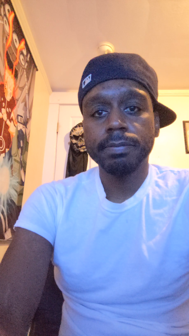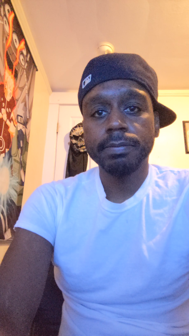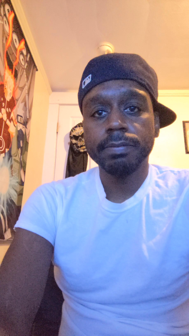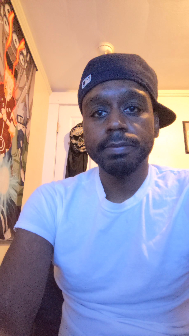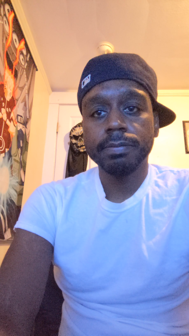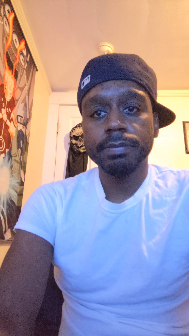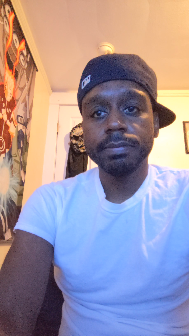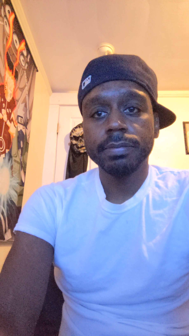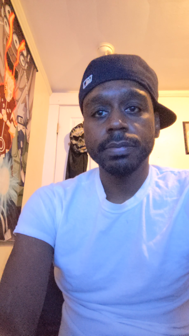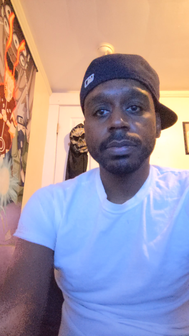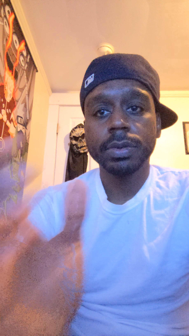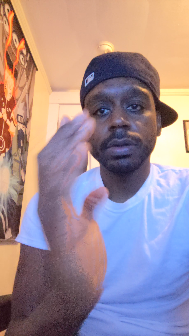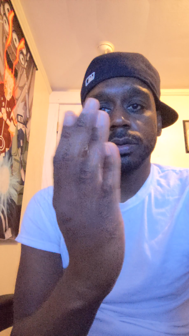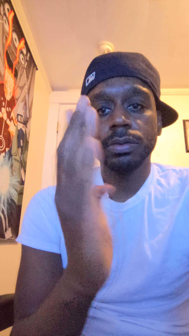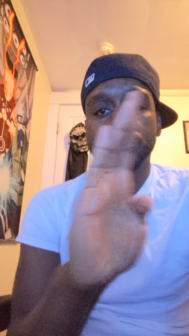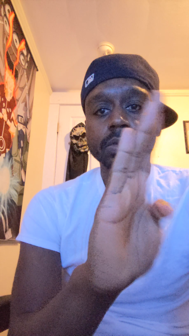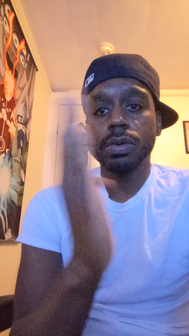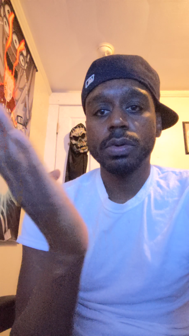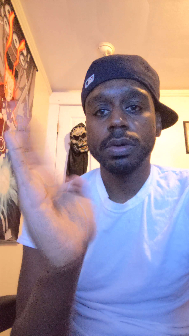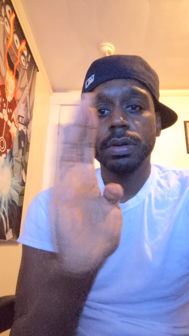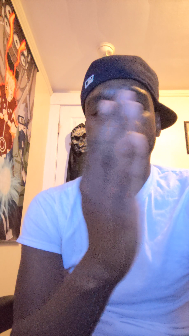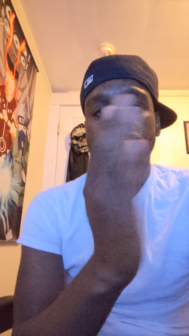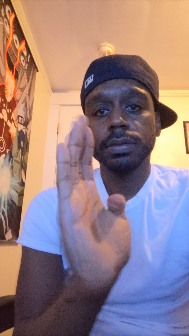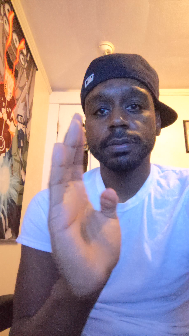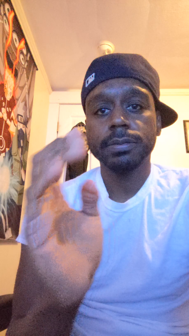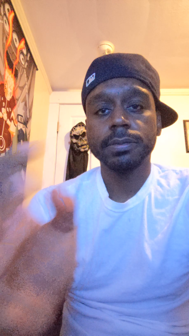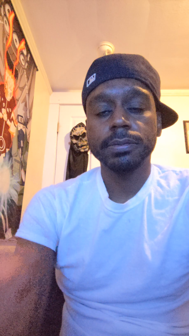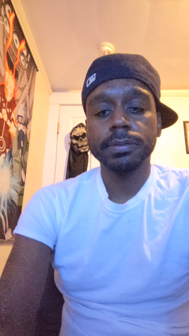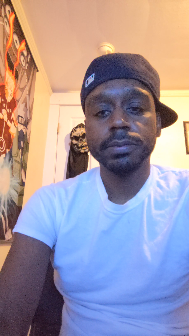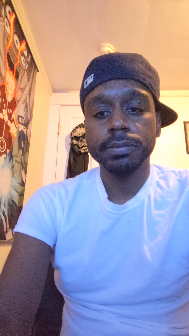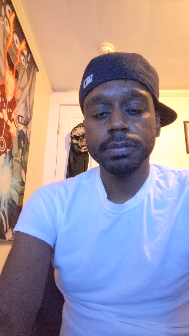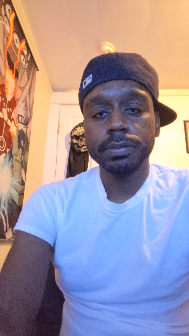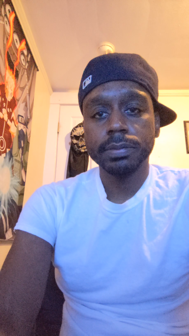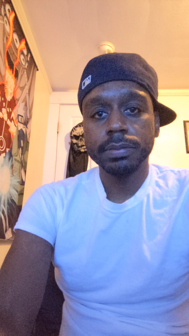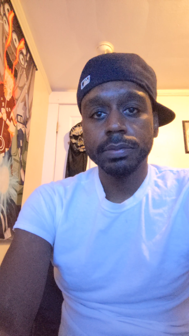door